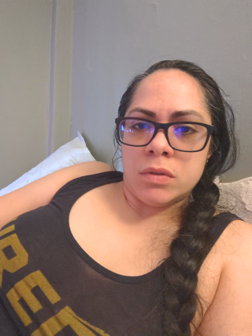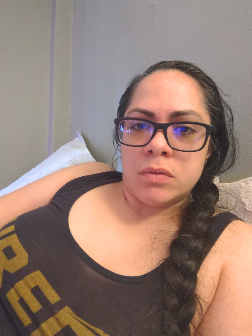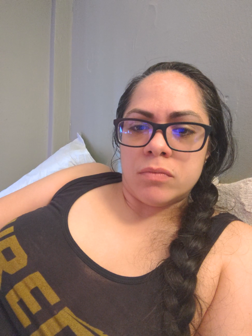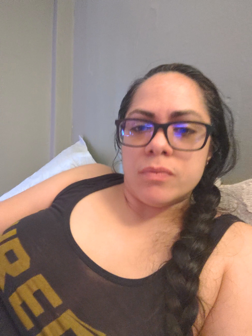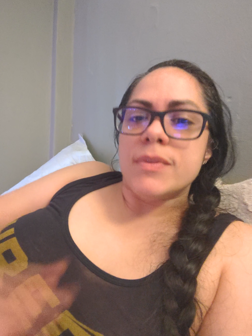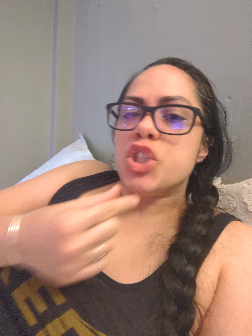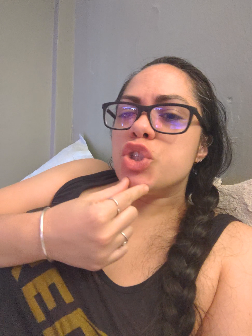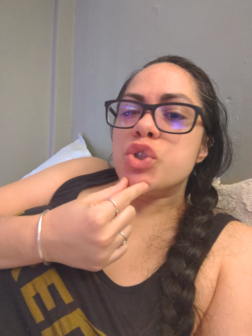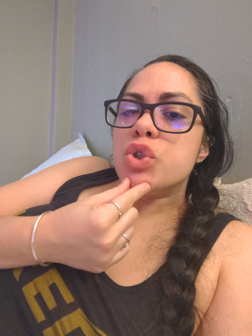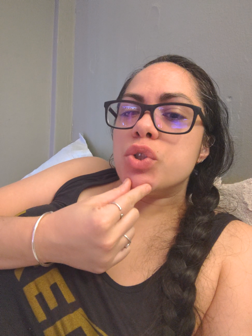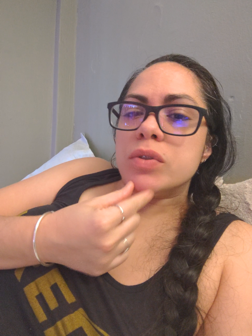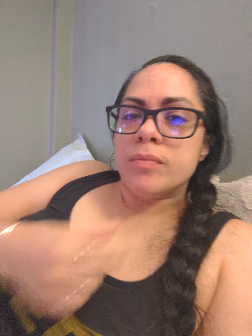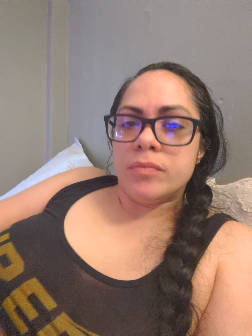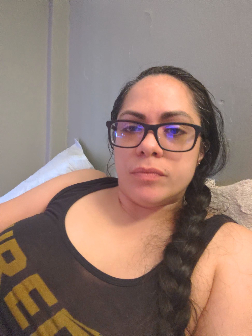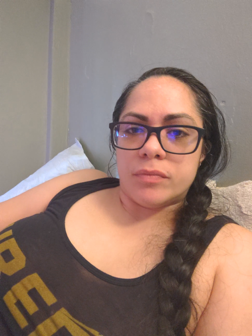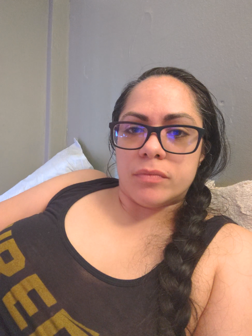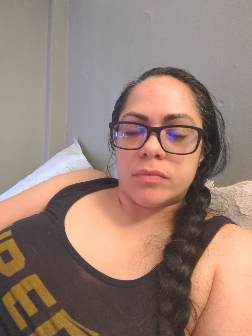chin